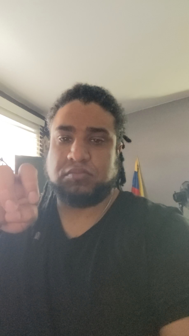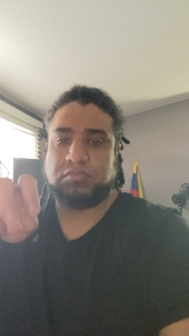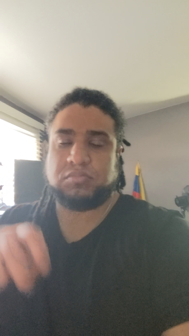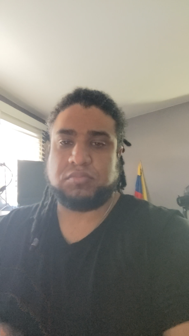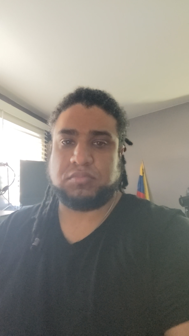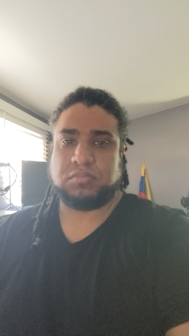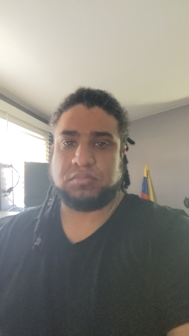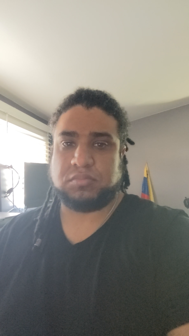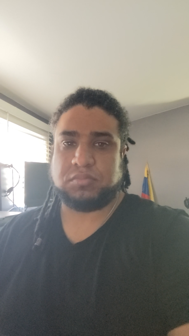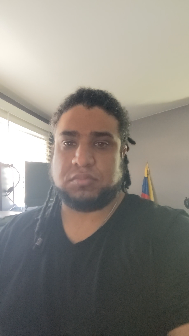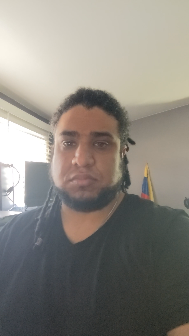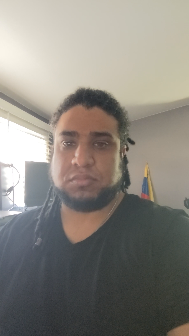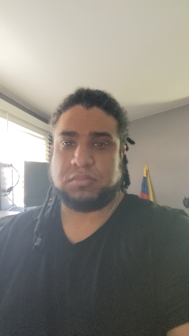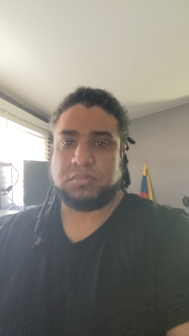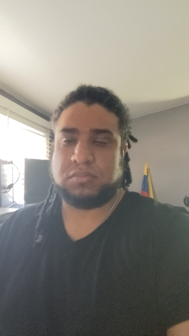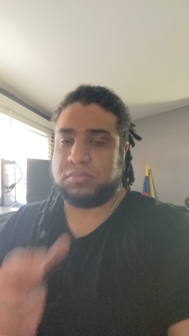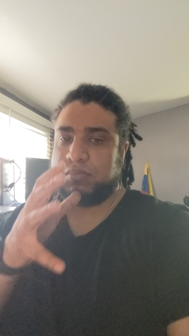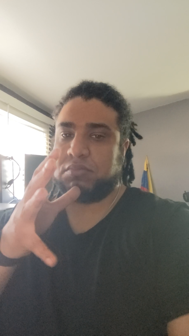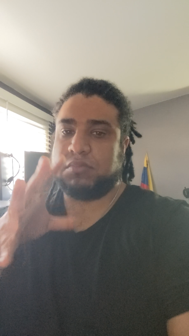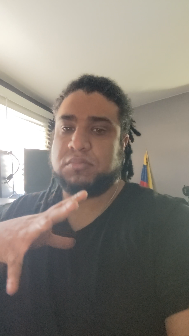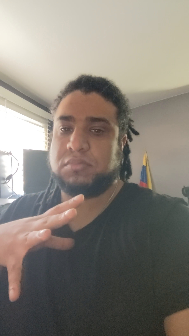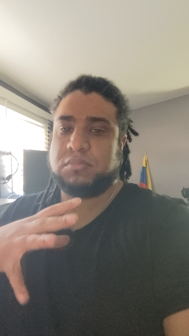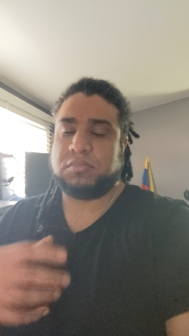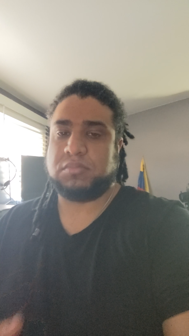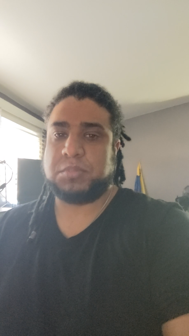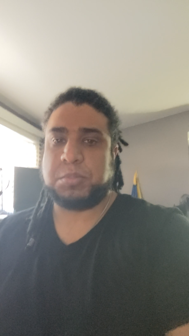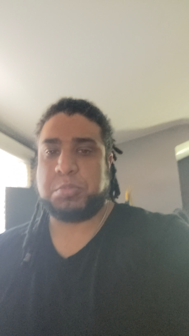lady